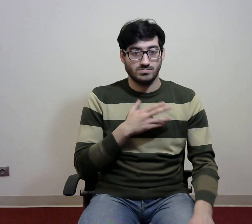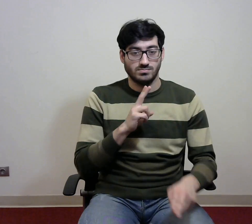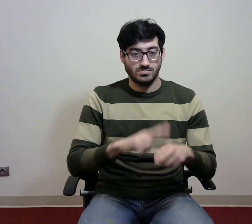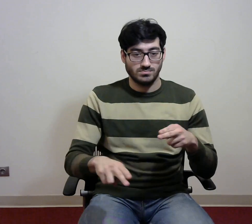itmiş